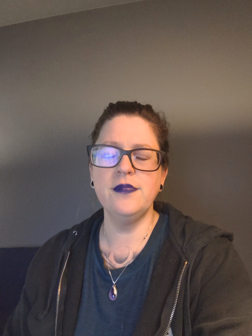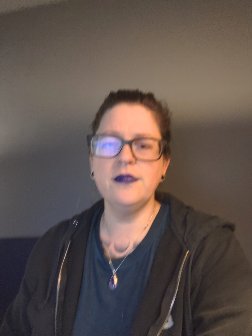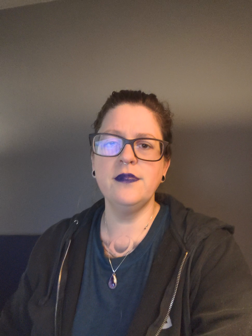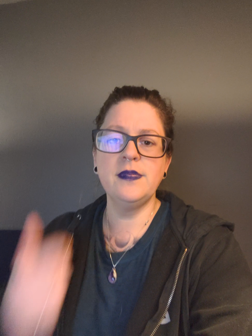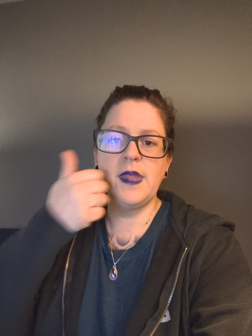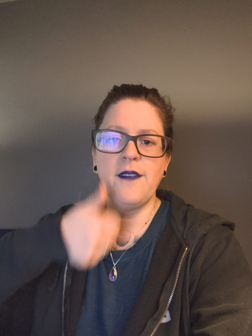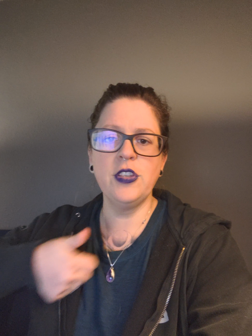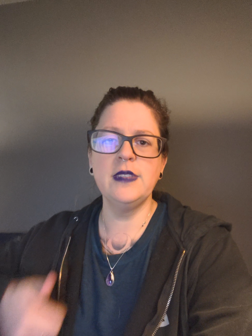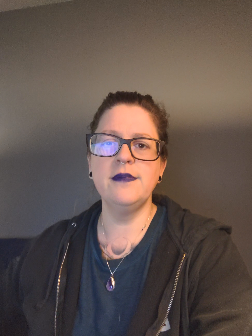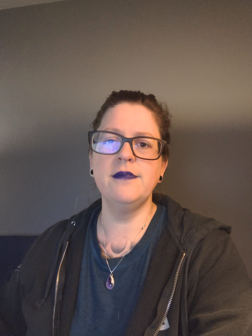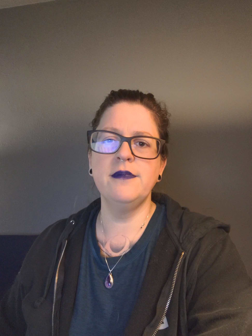every